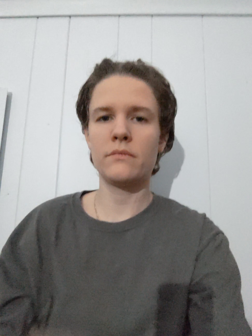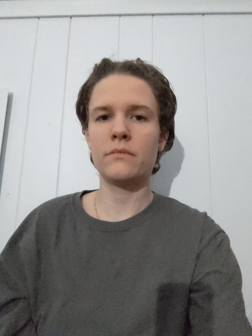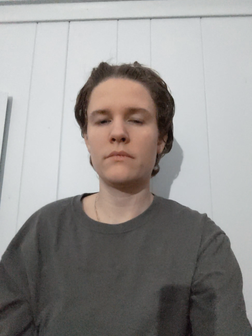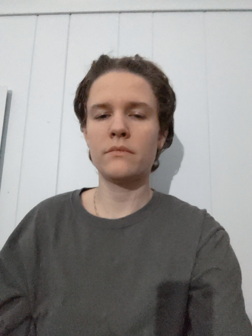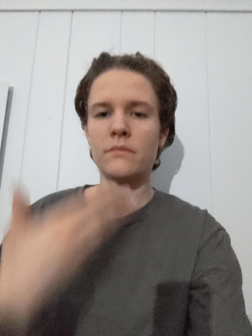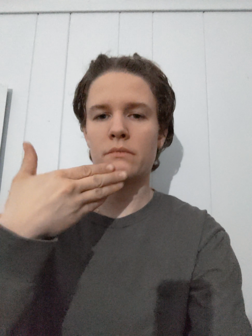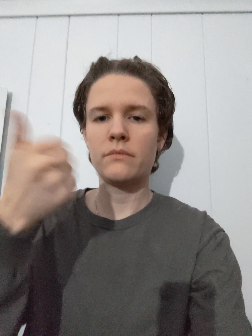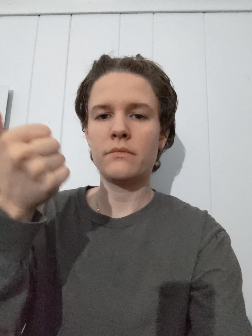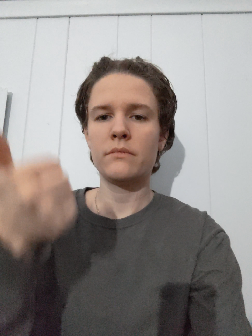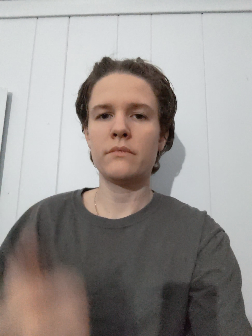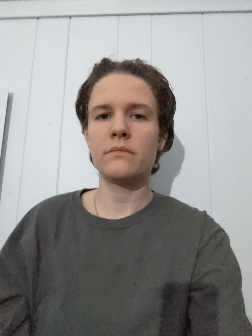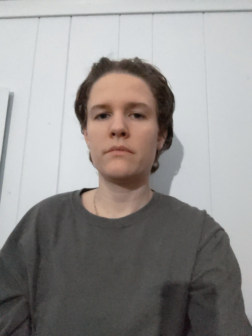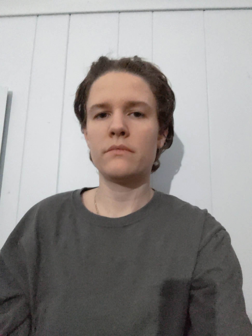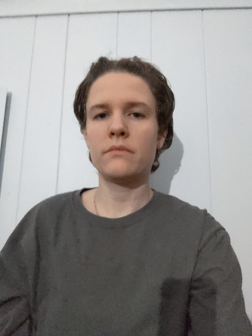better